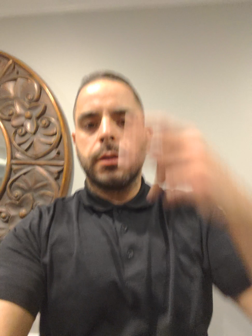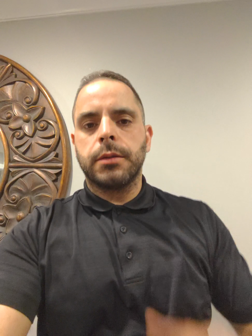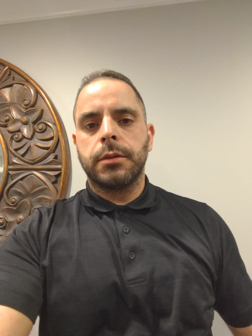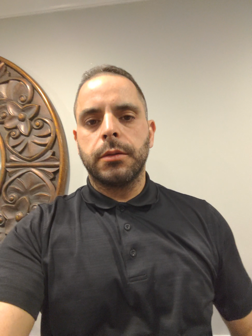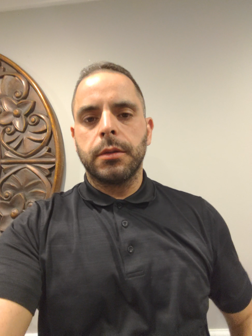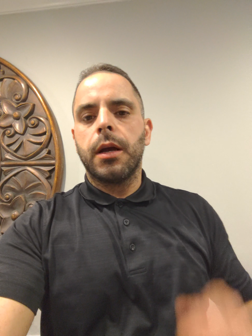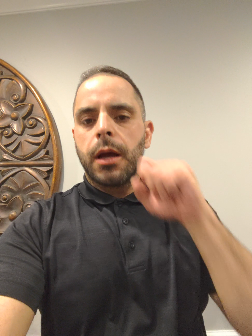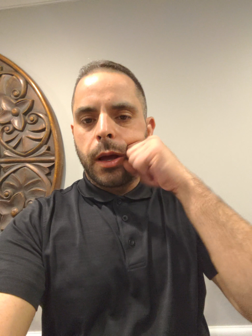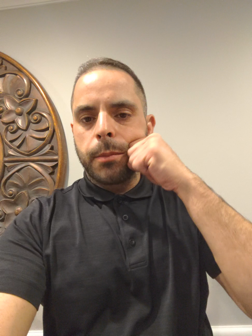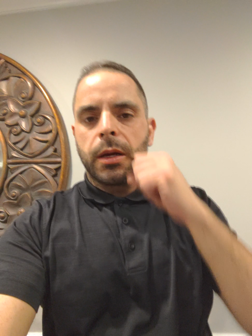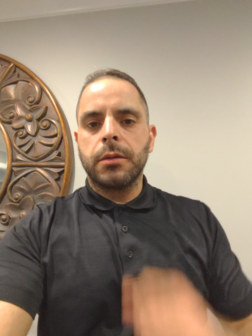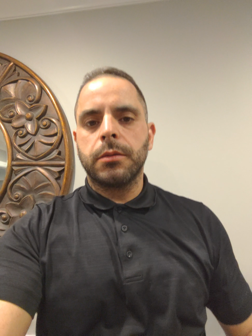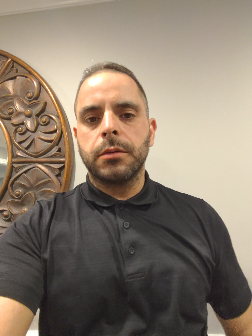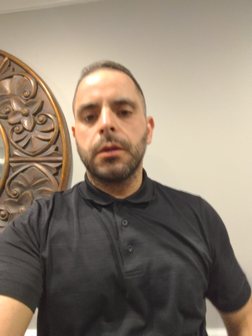apple